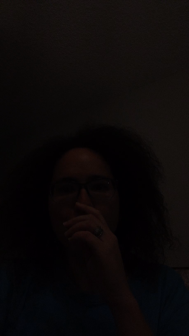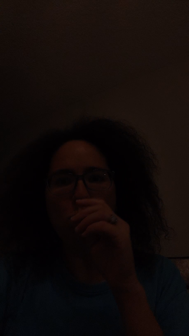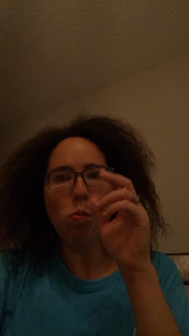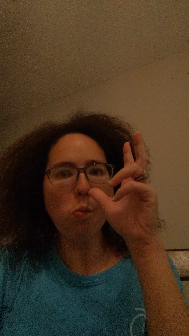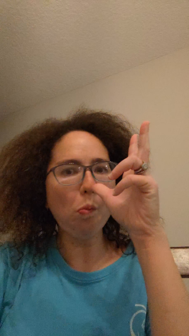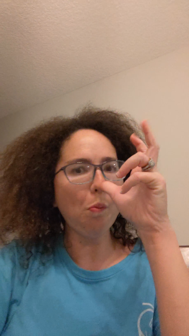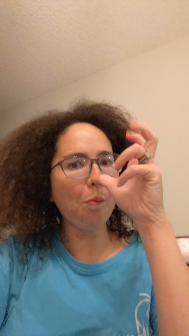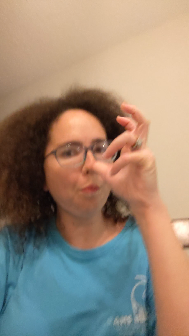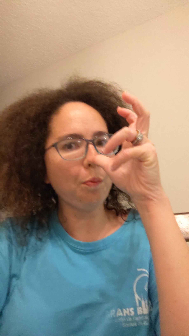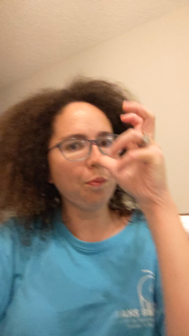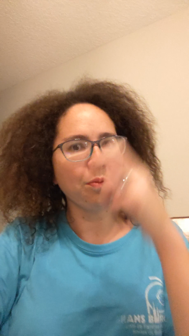ant